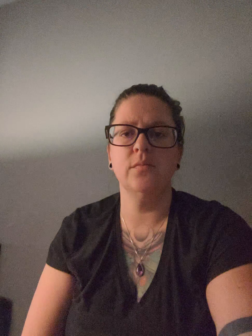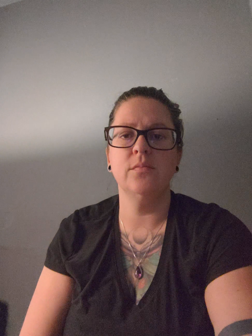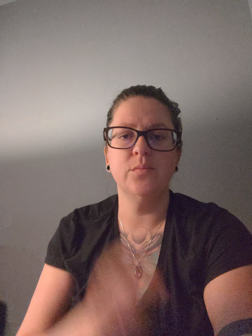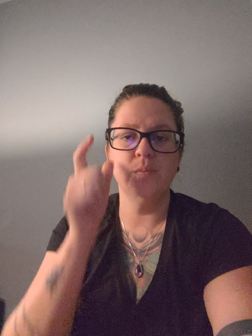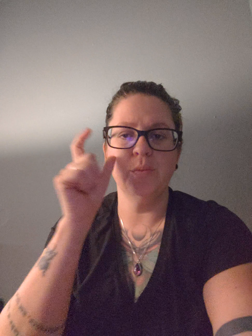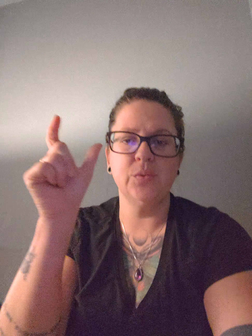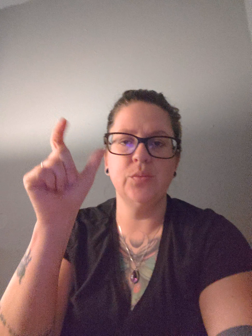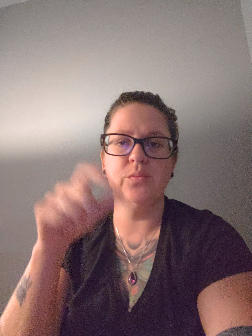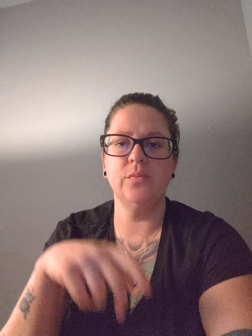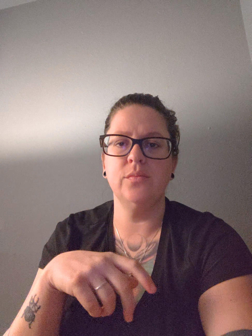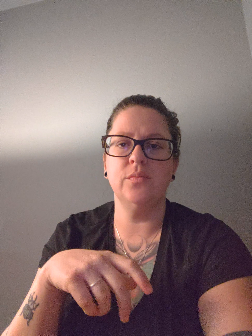moon